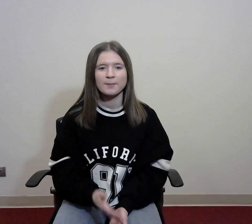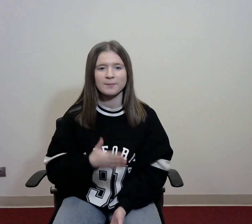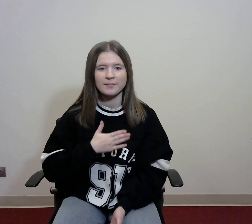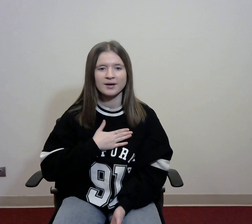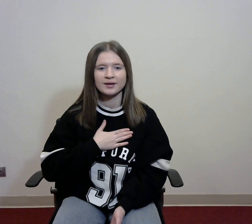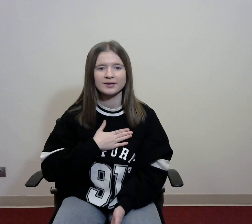mən